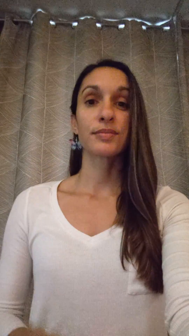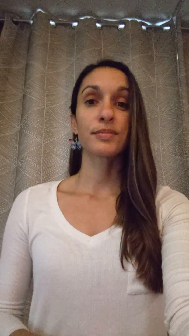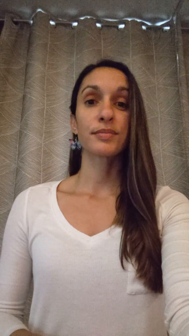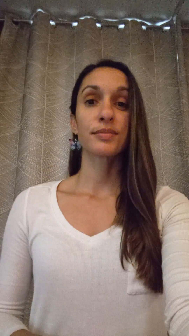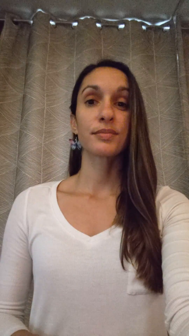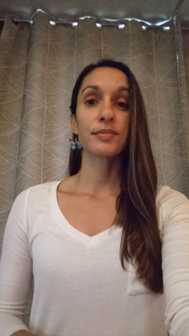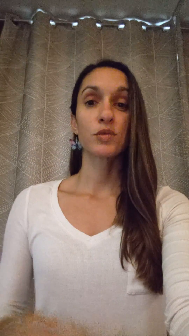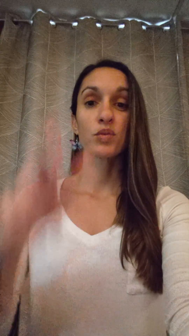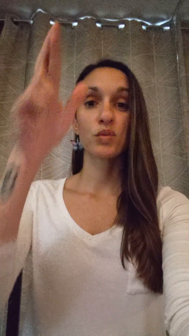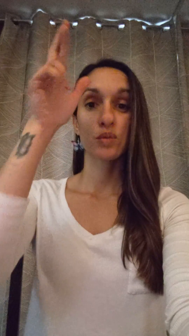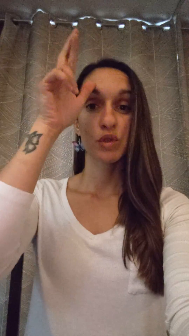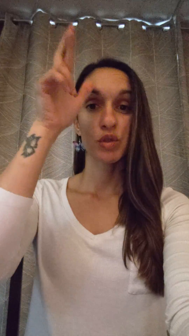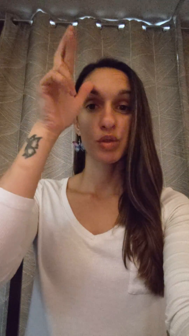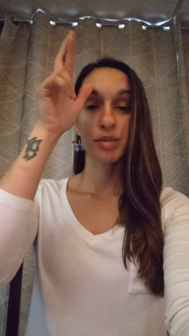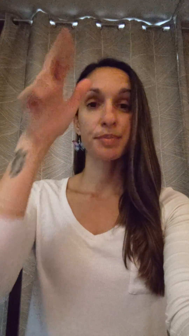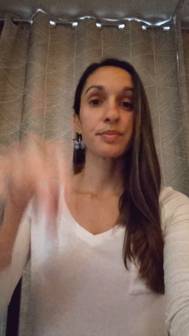rooster